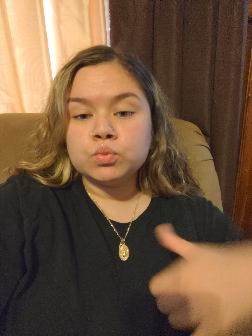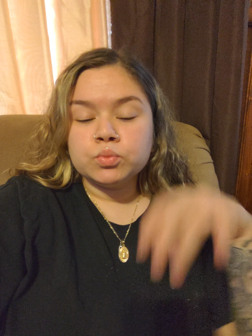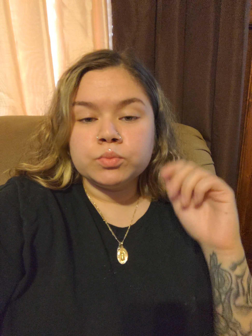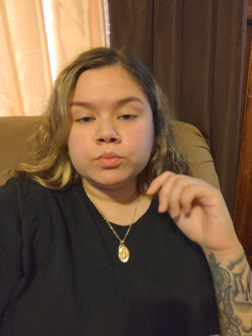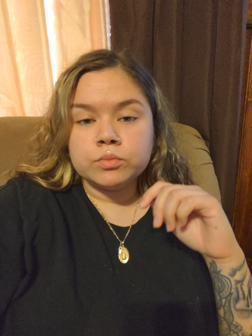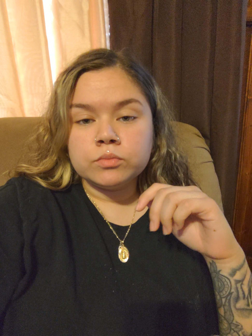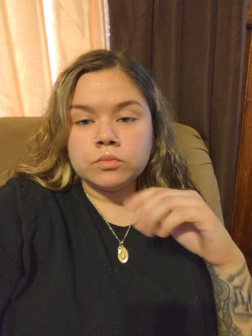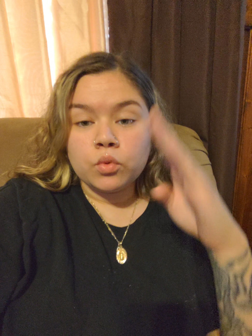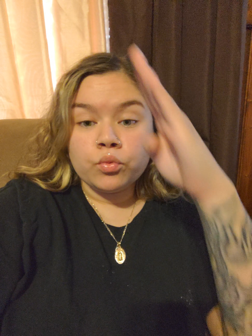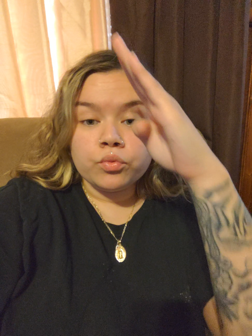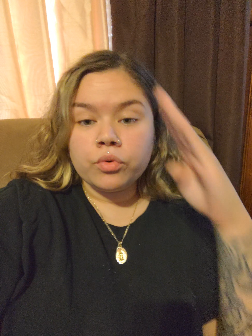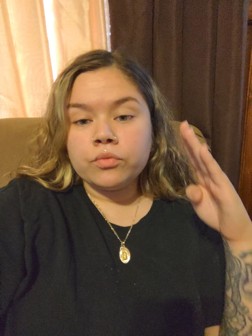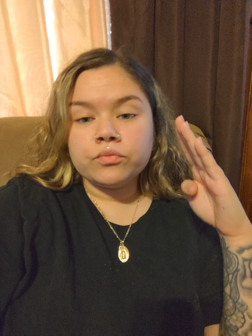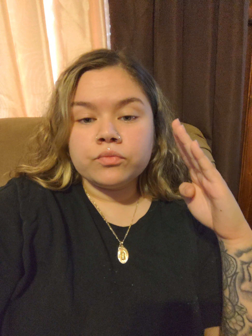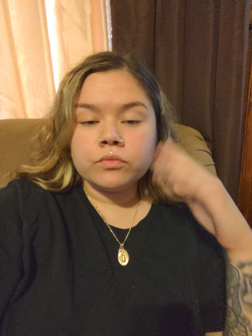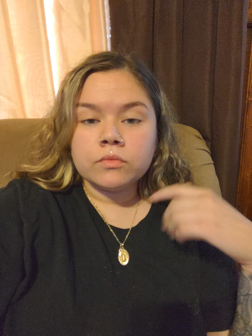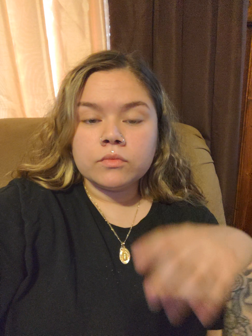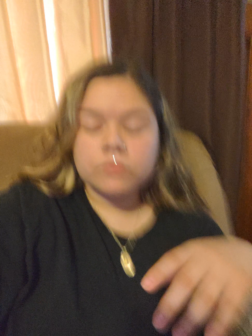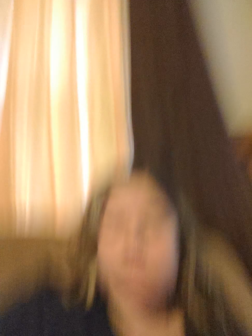roof